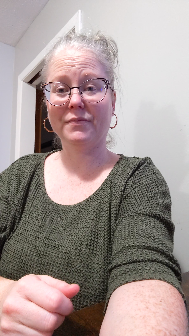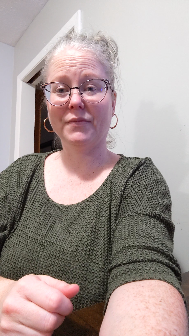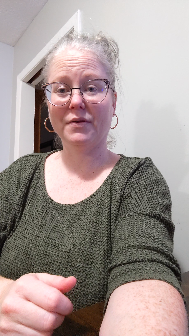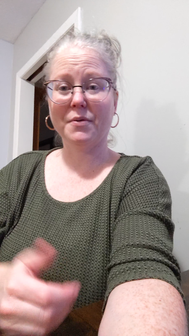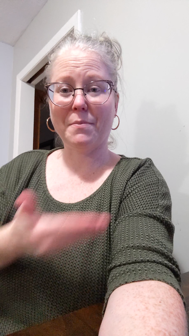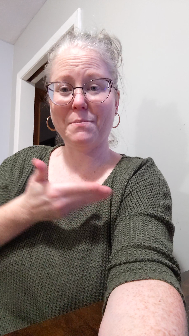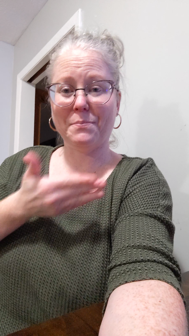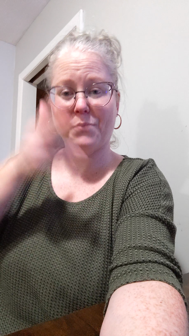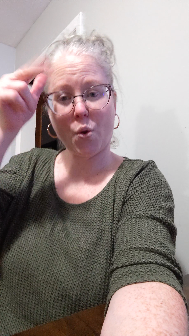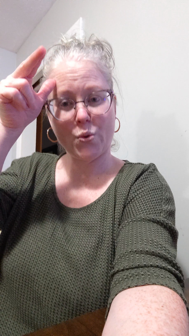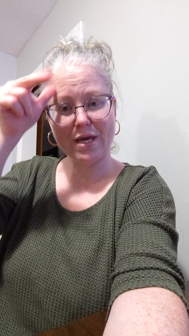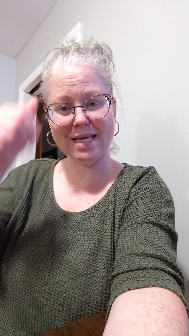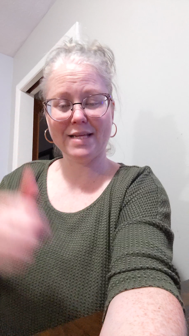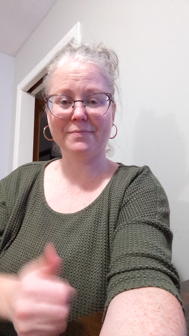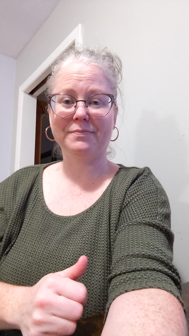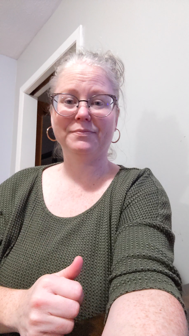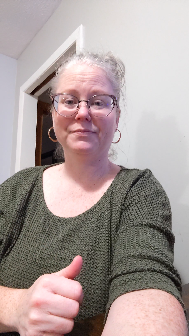pony